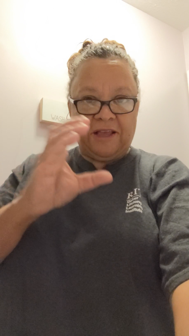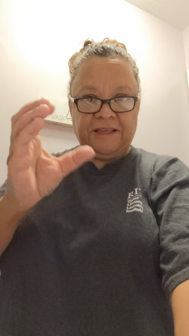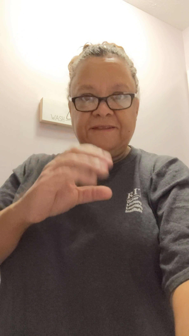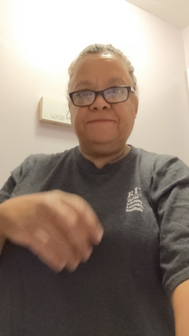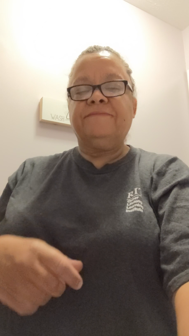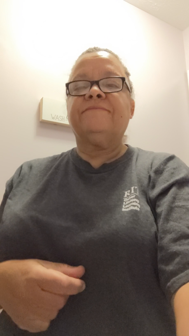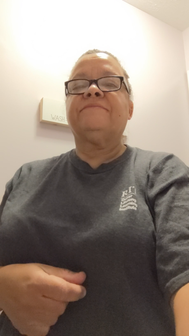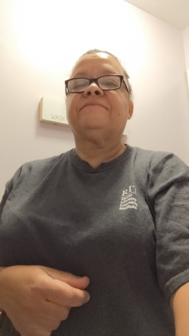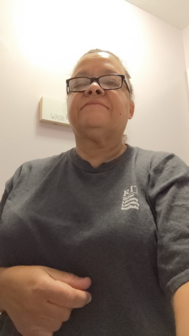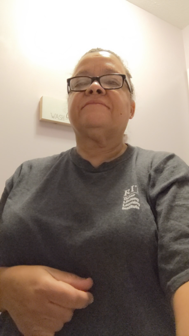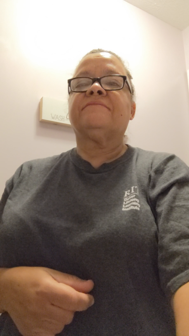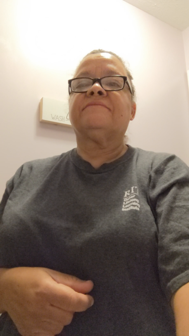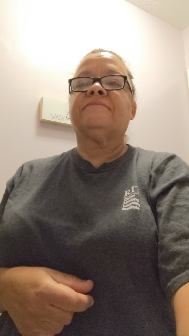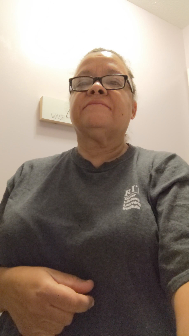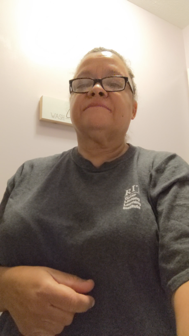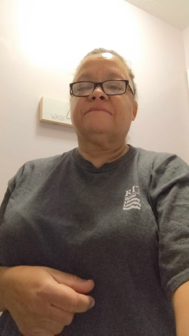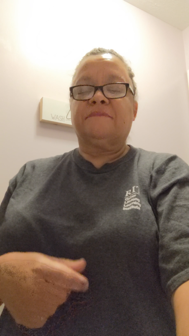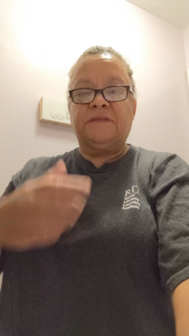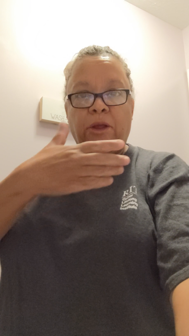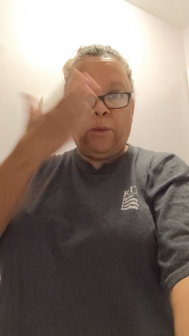all gone